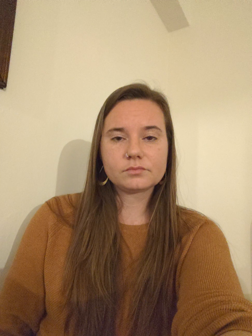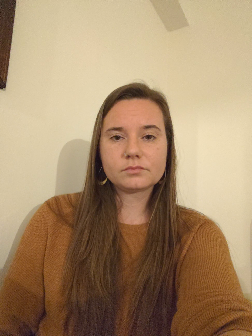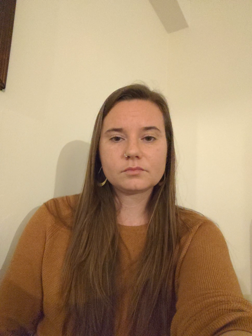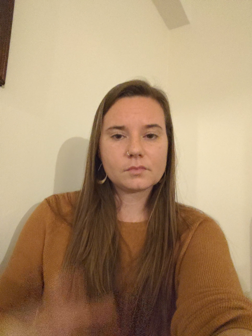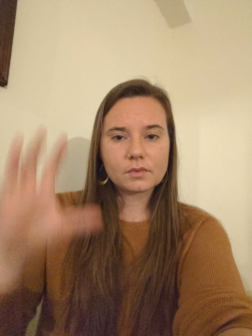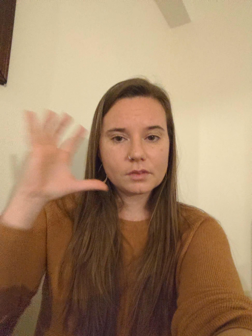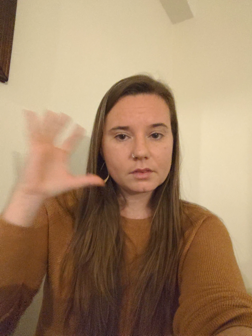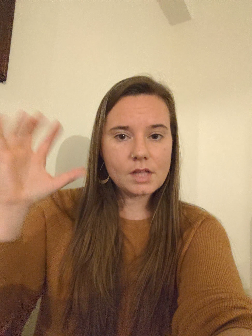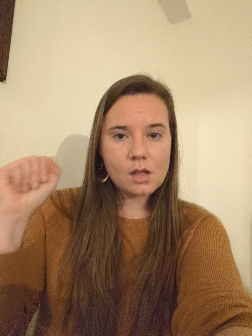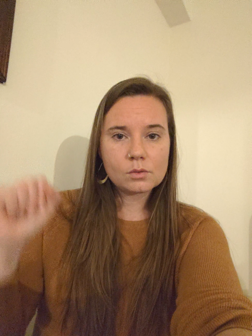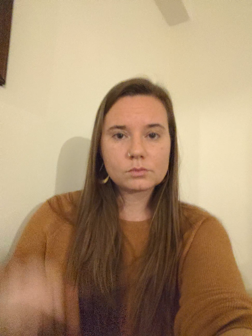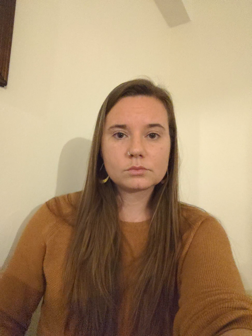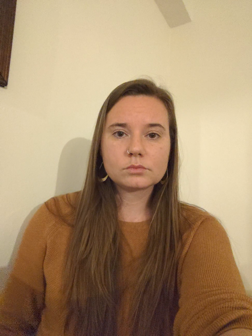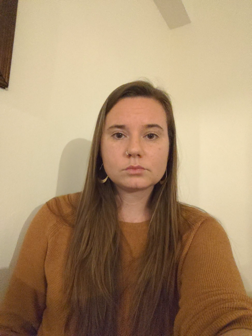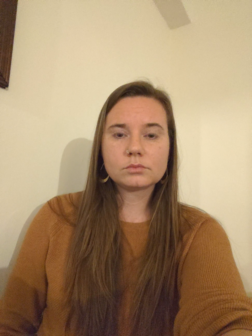loud